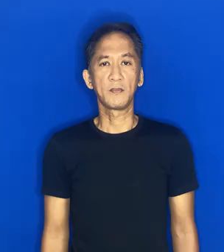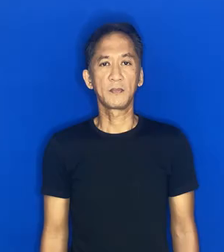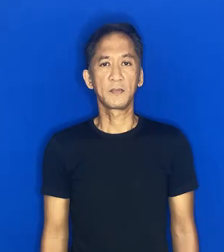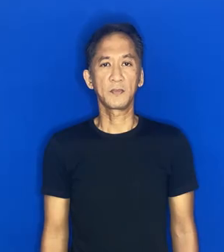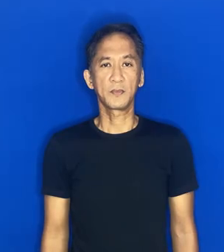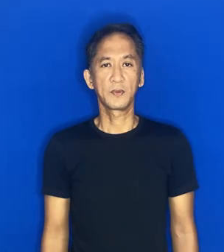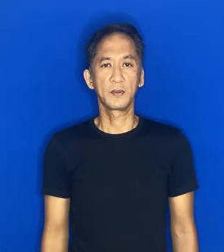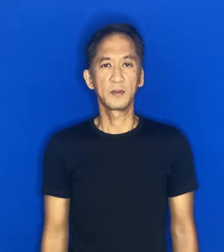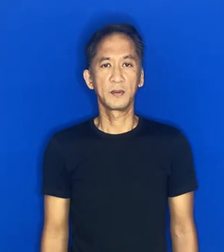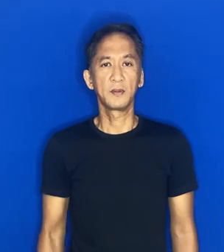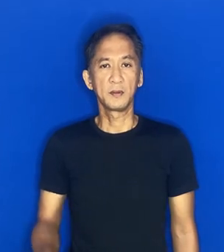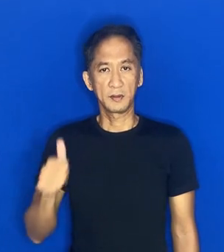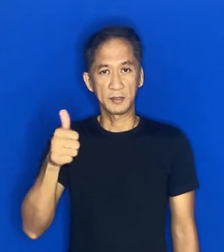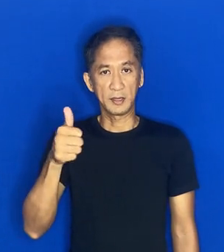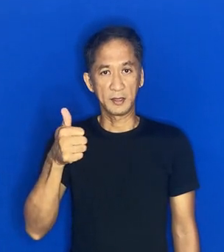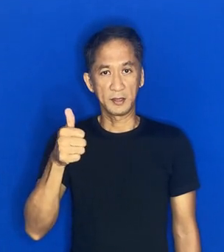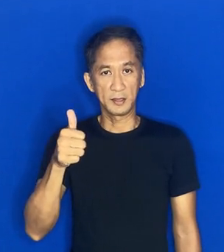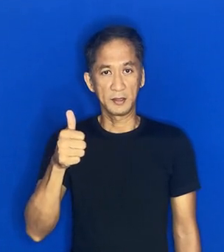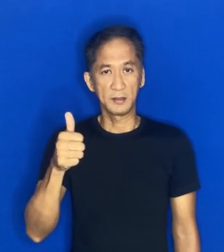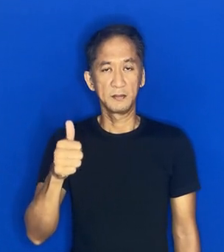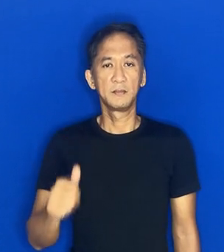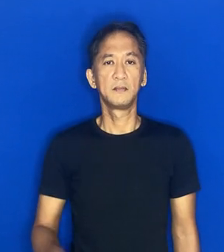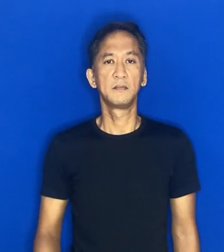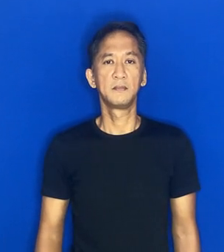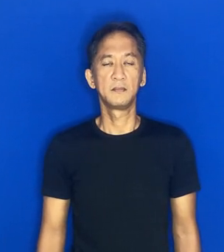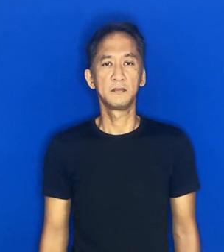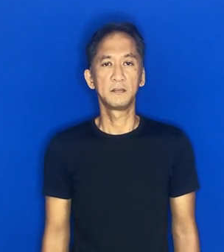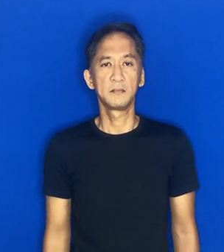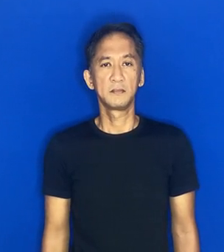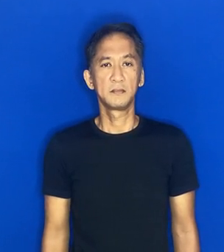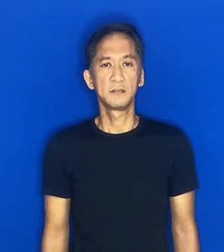ten